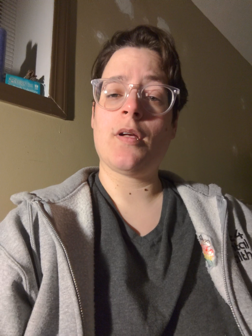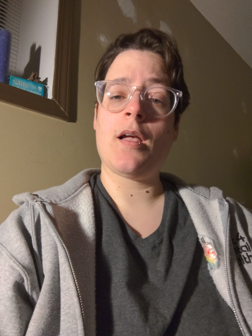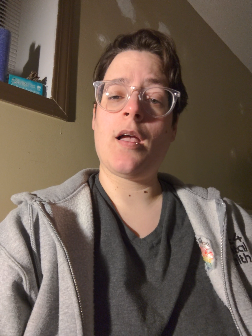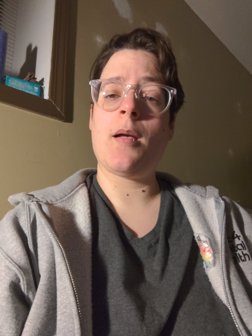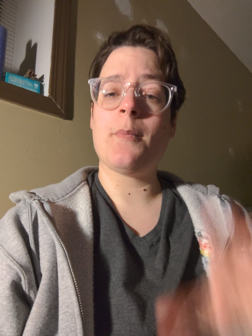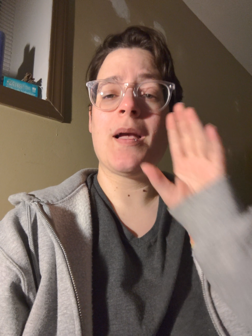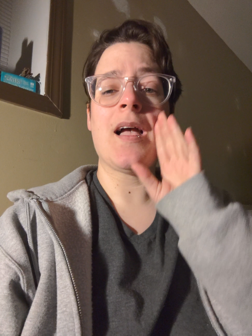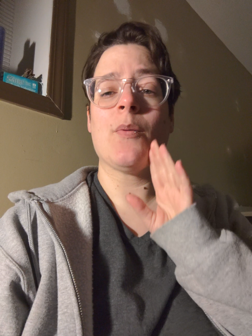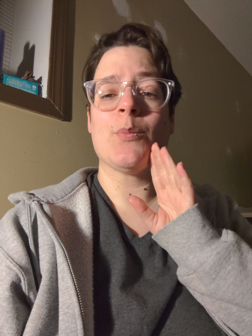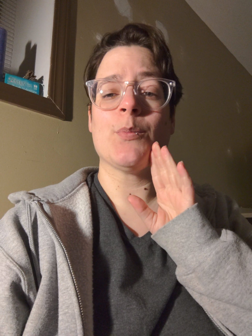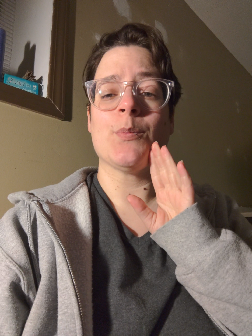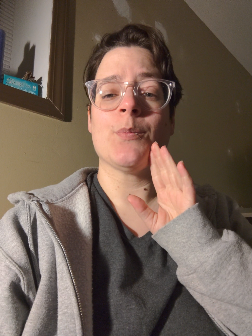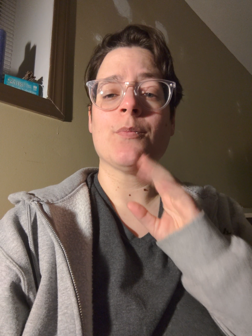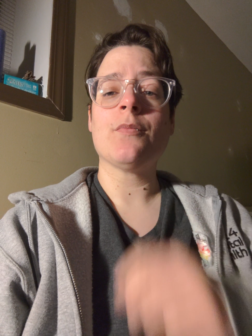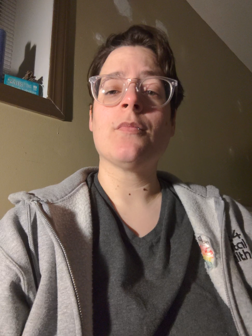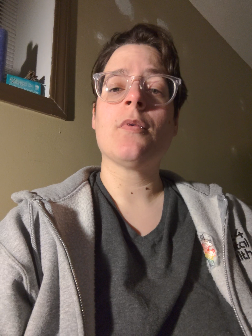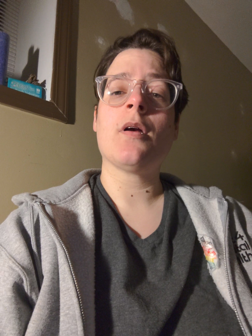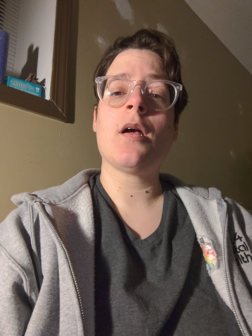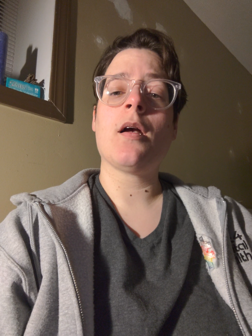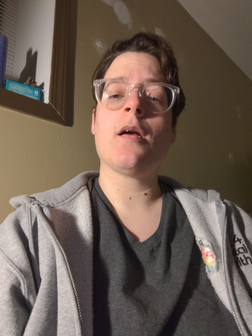brown